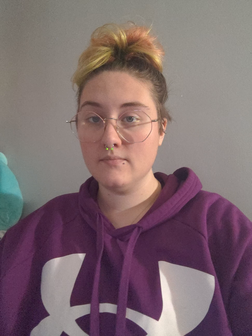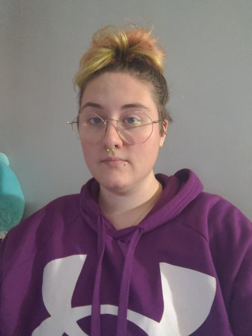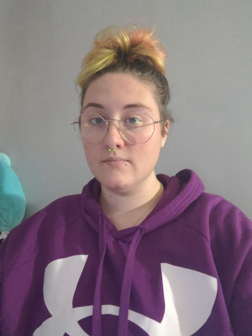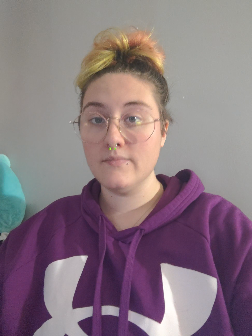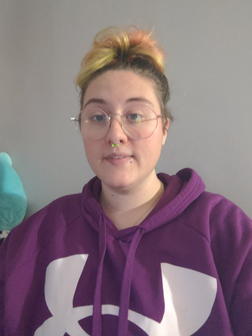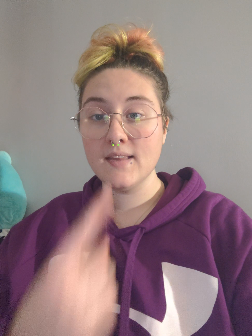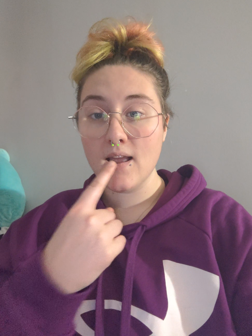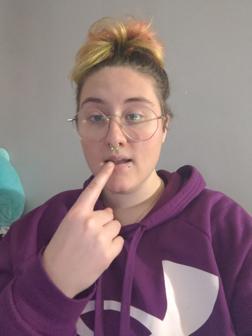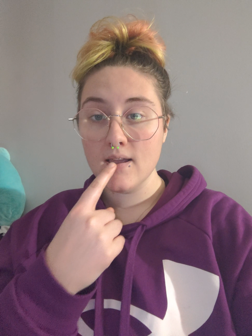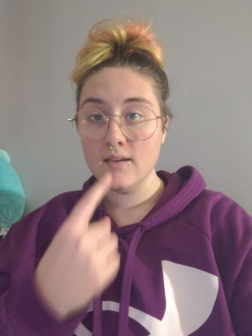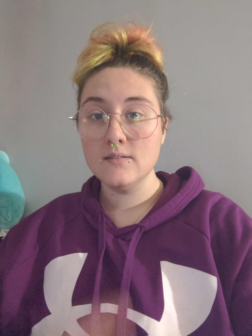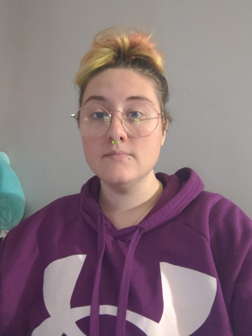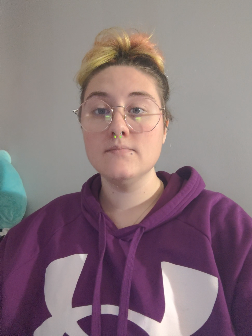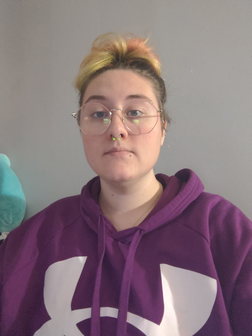tongue